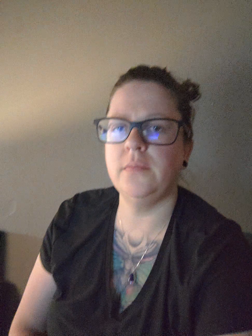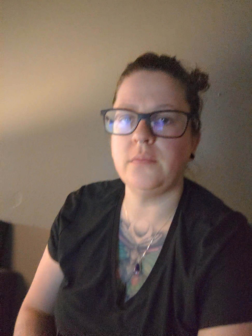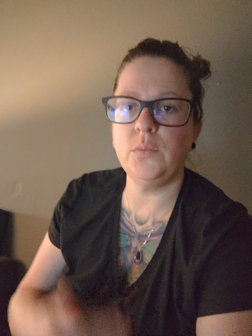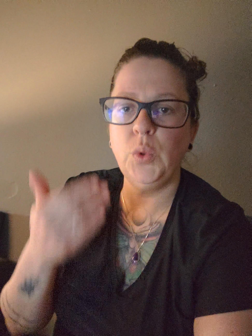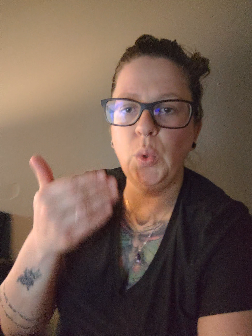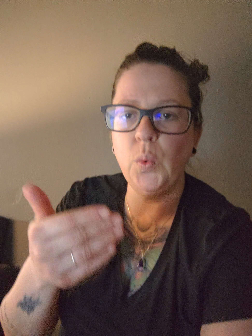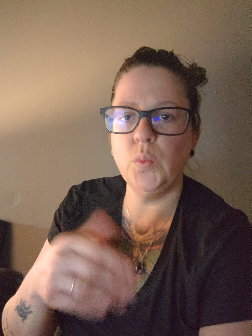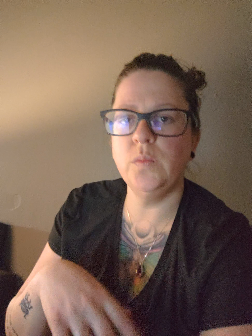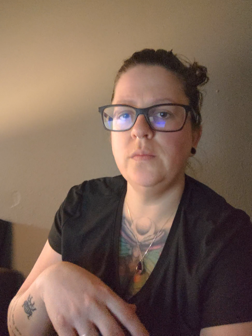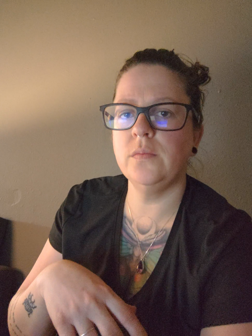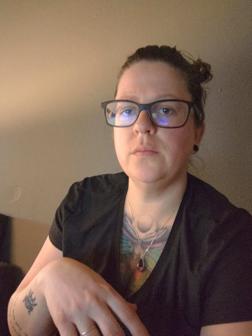close